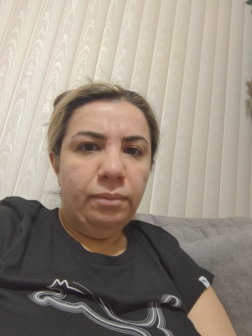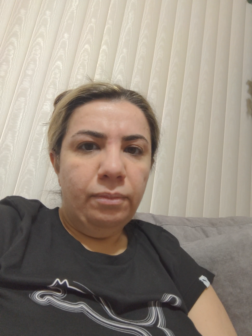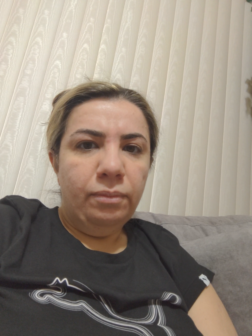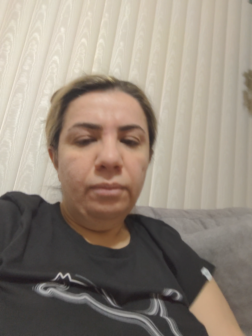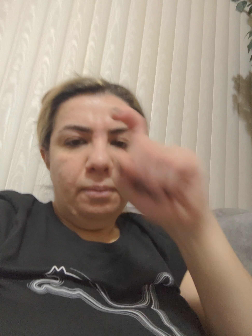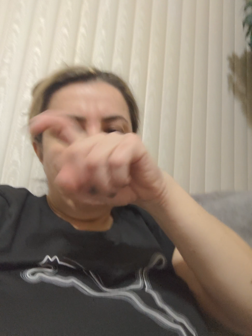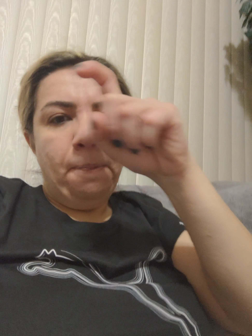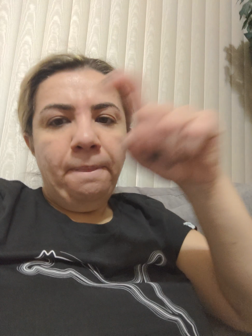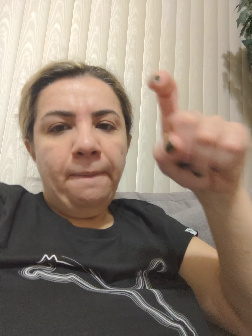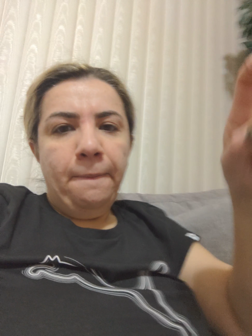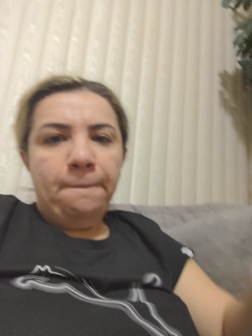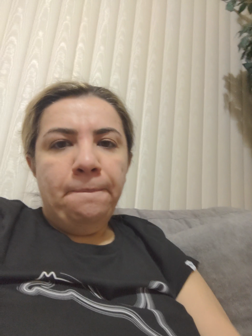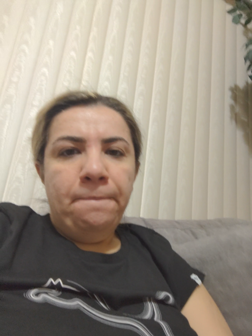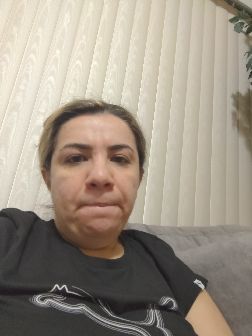closet